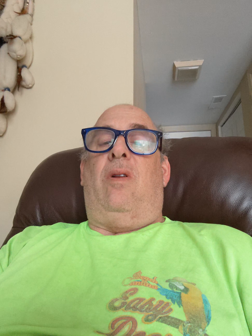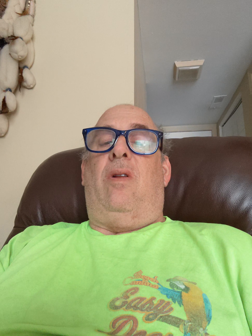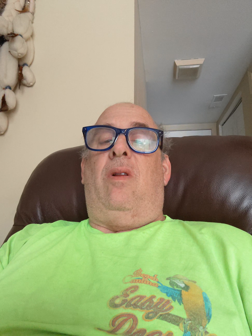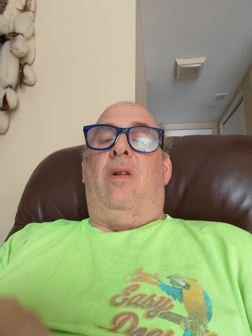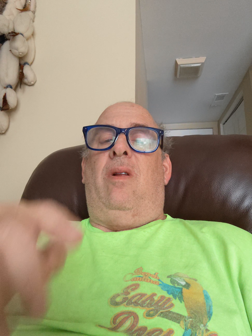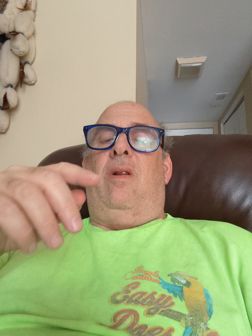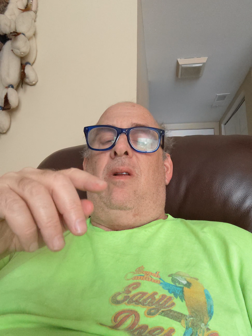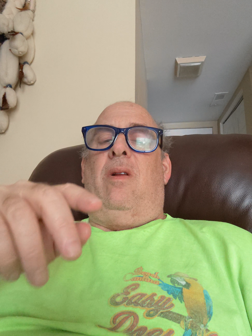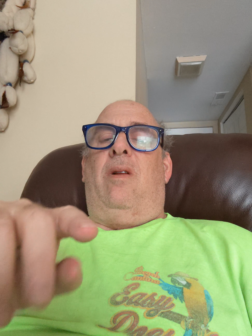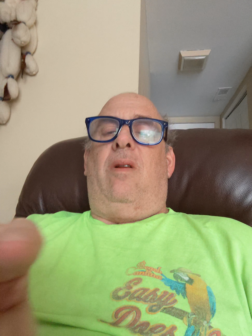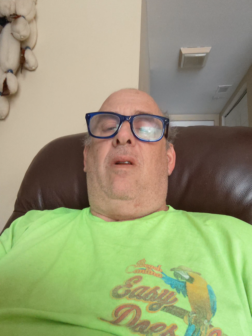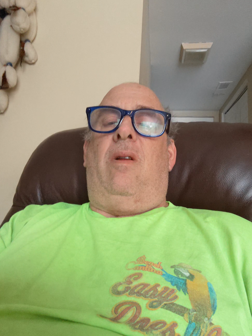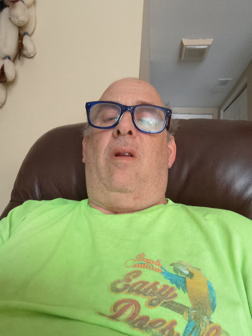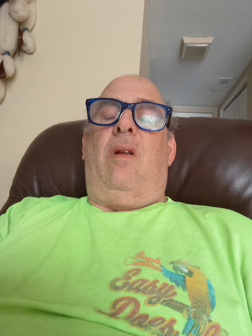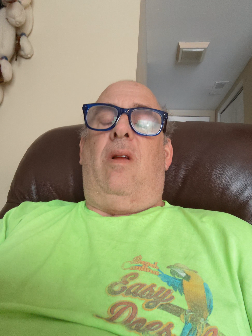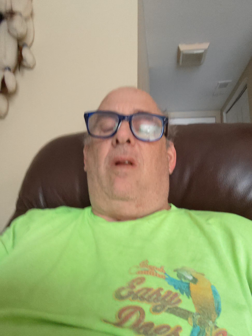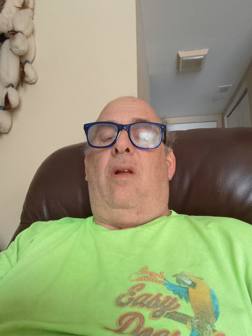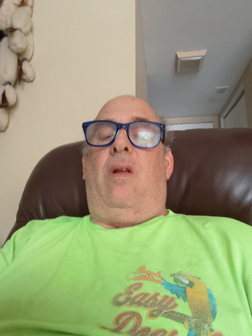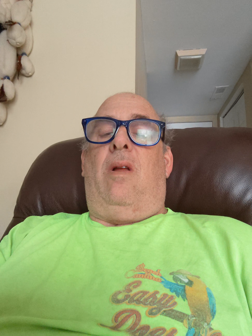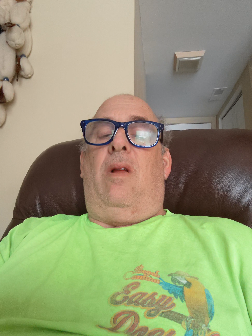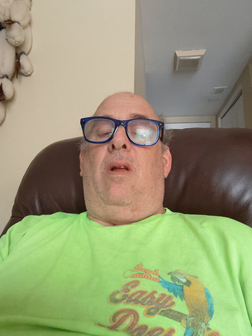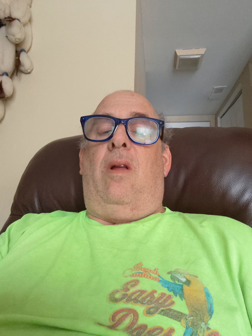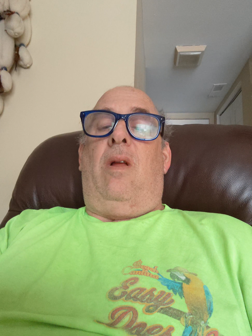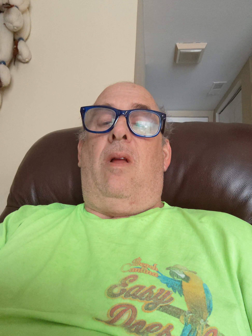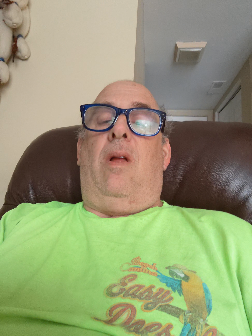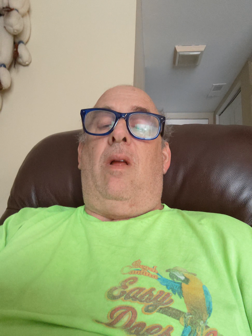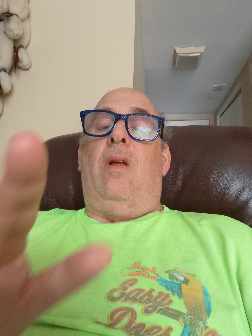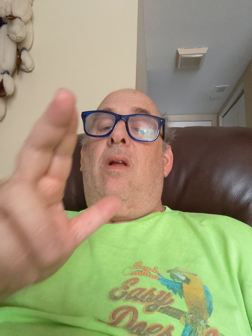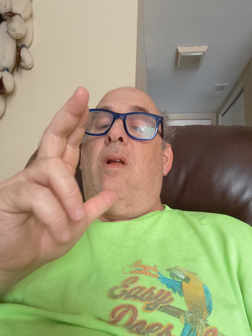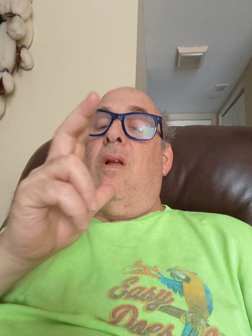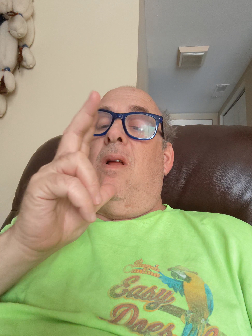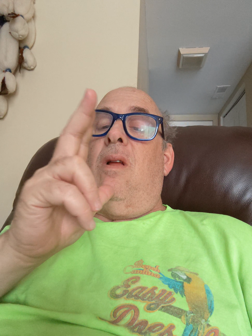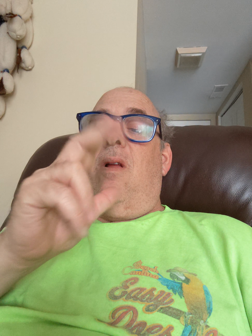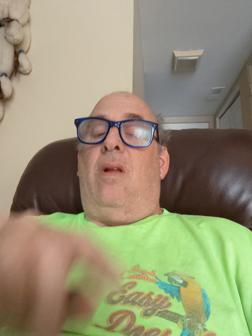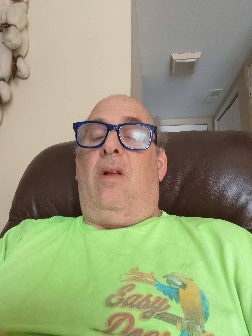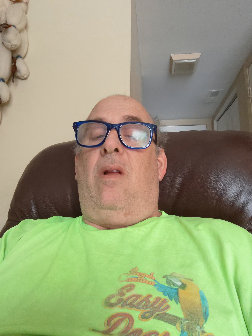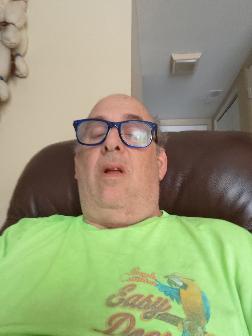hen